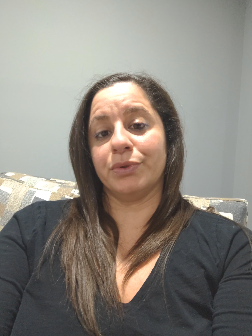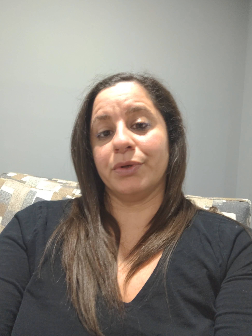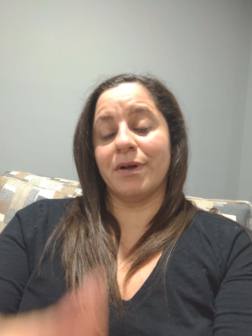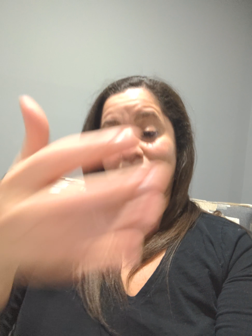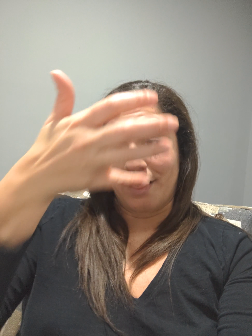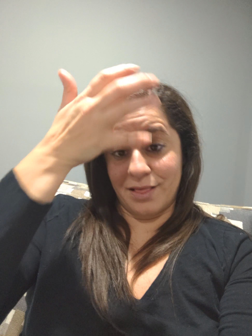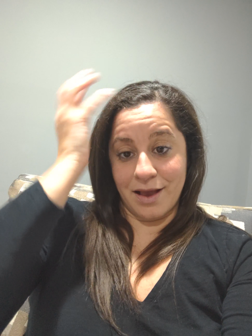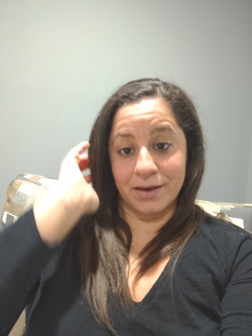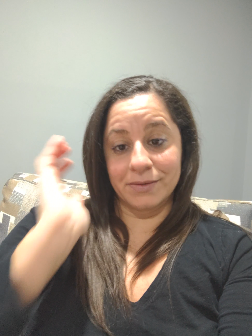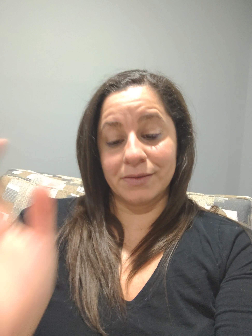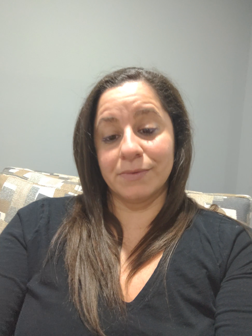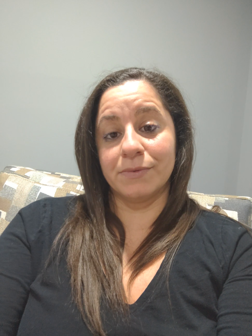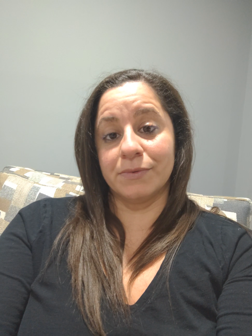lion